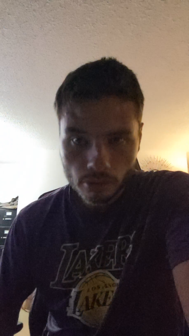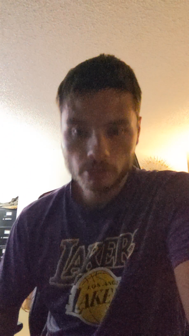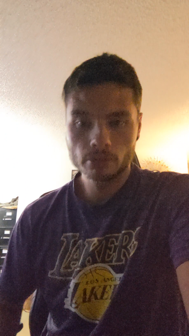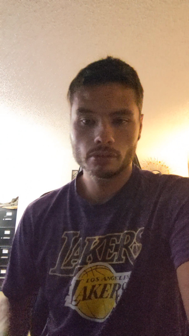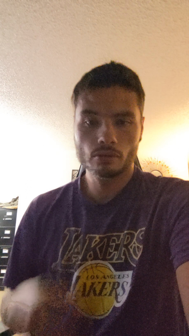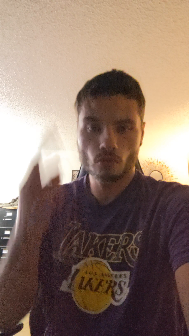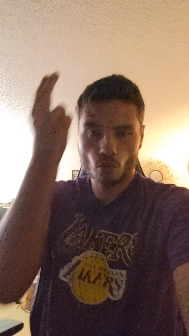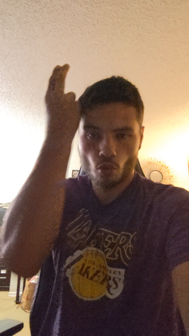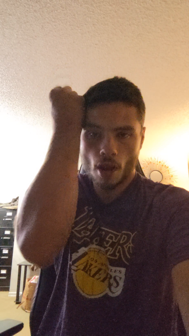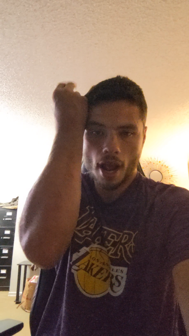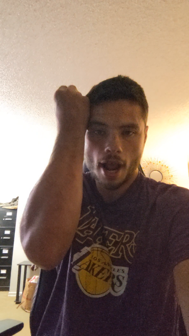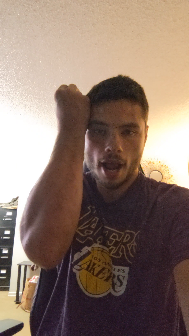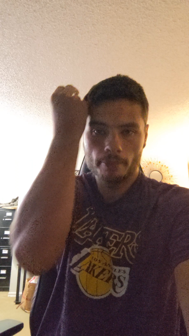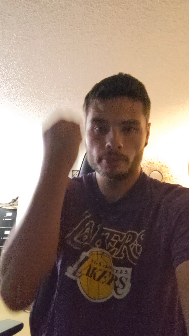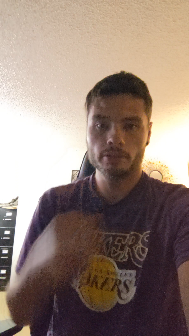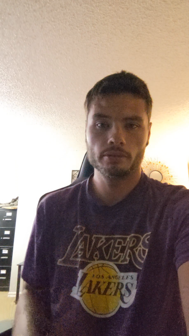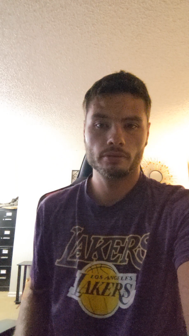rabbit